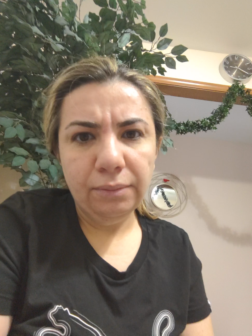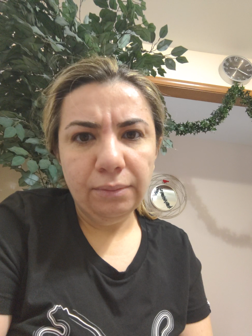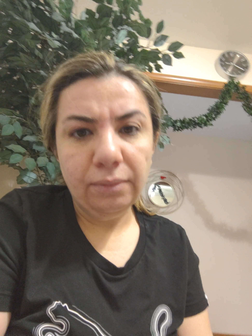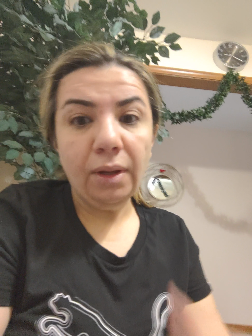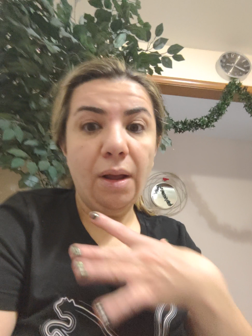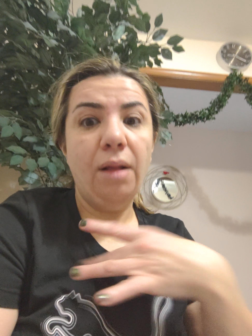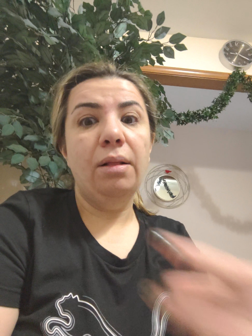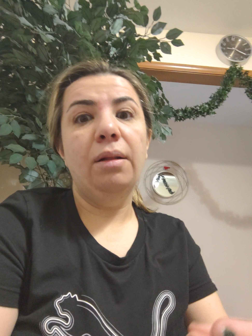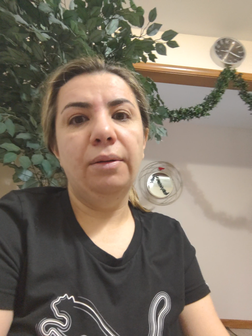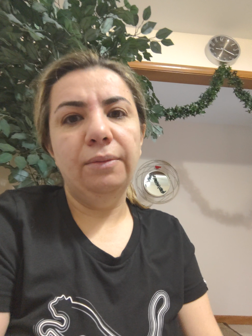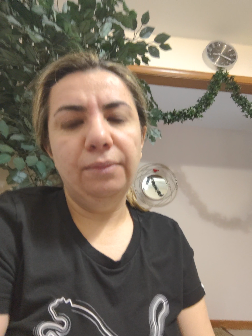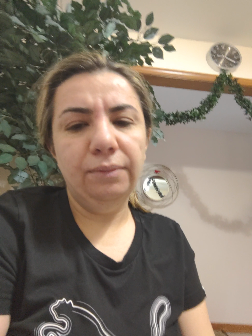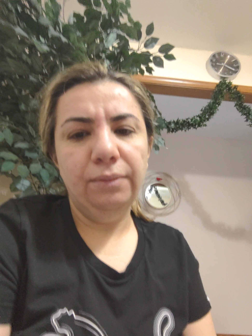like